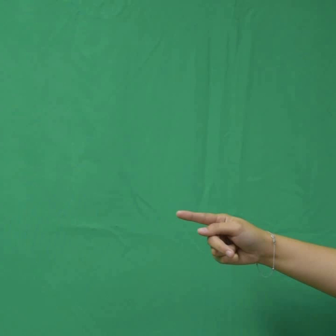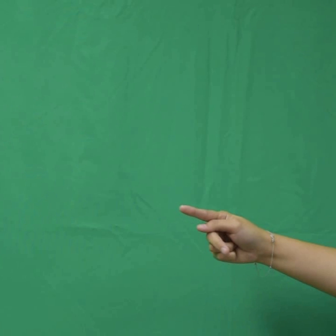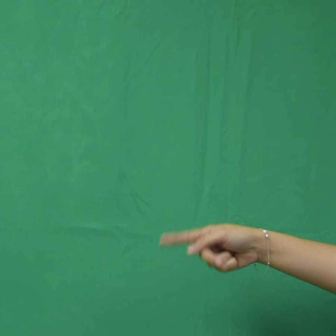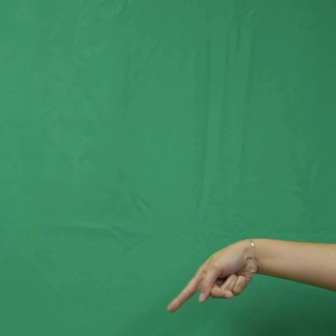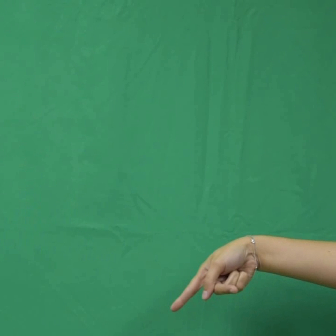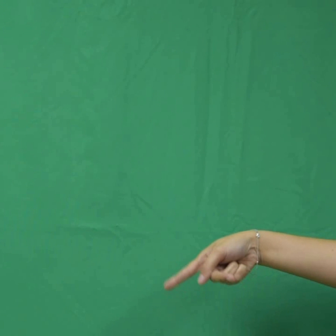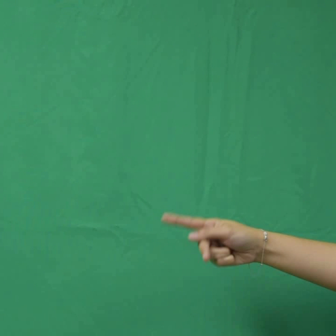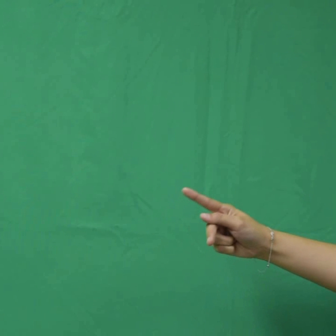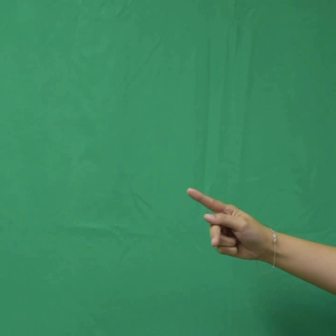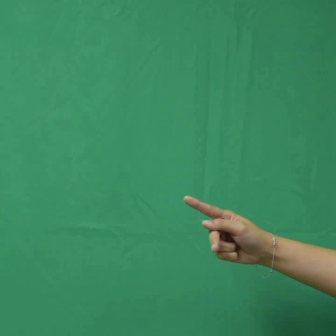K